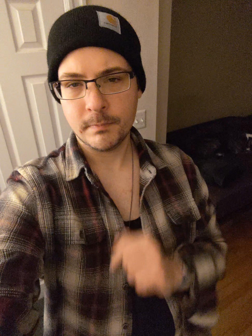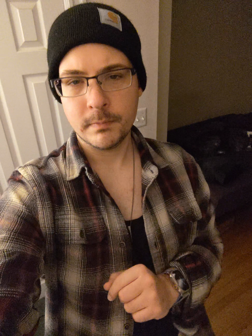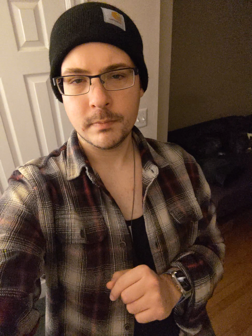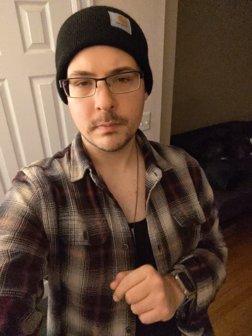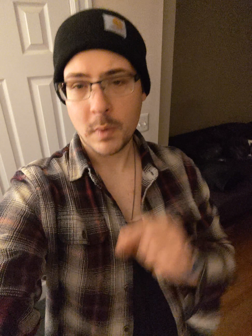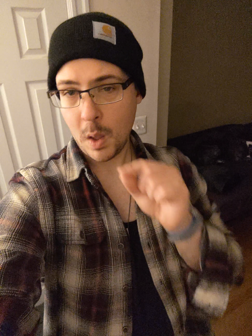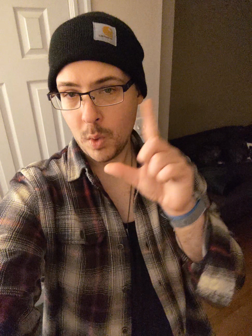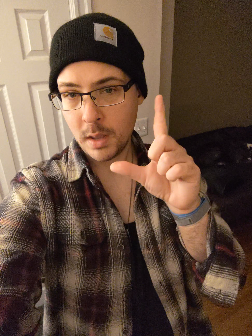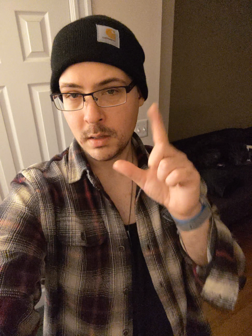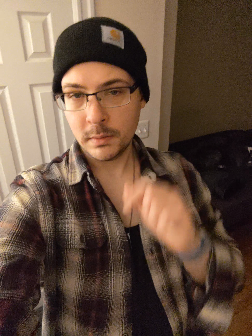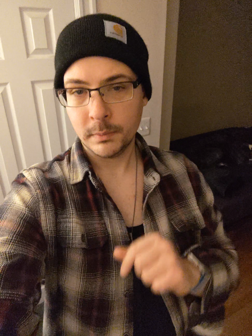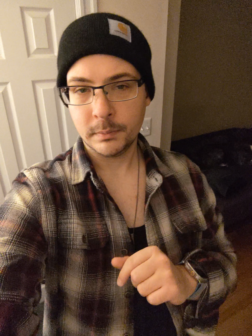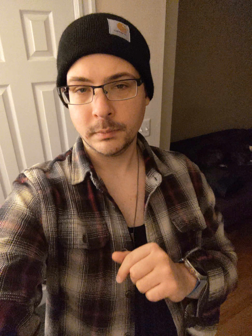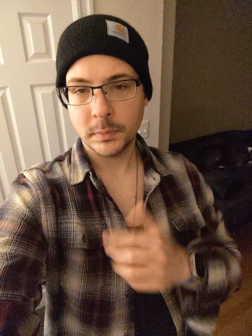awake